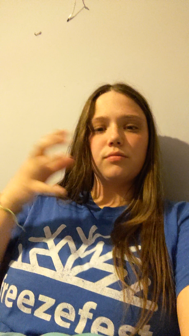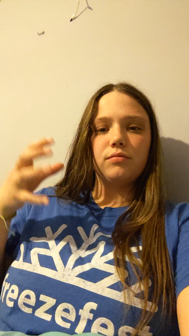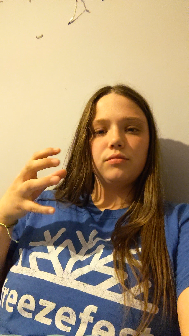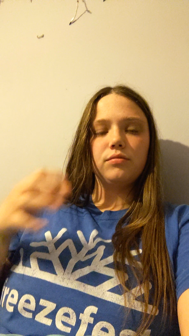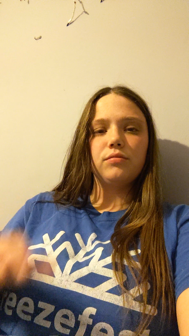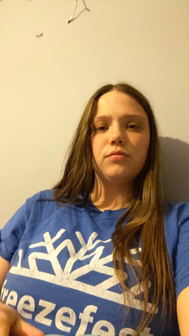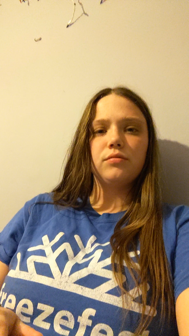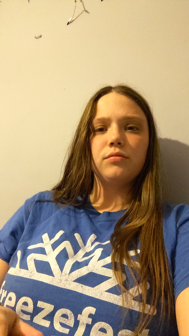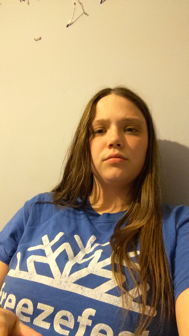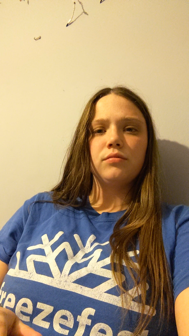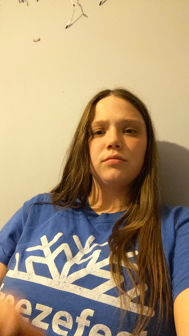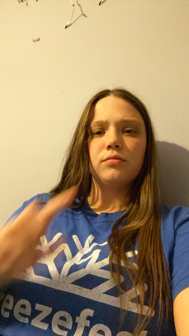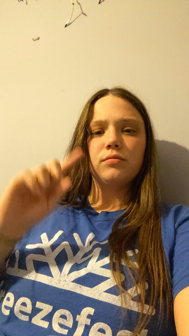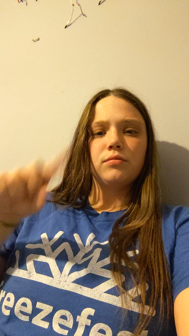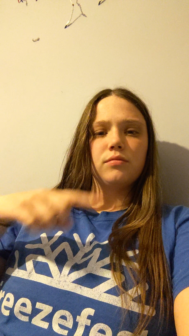about